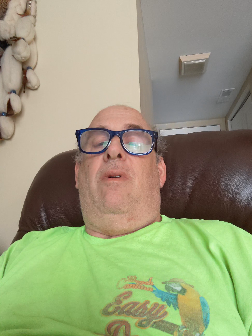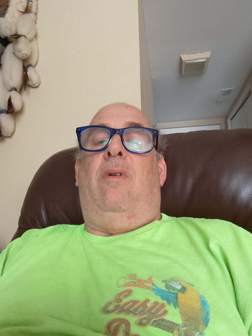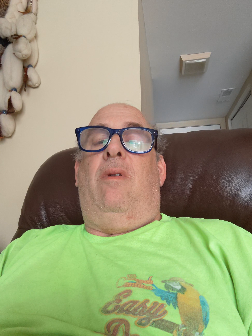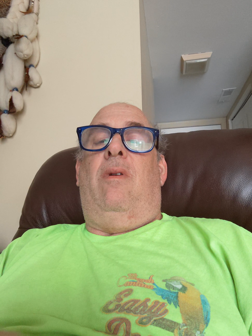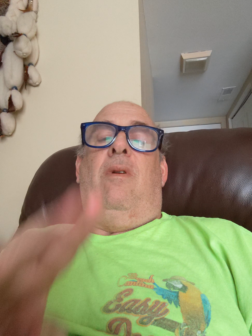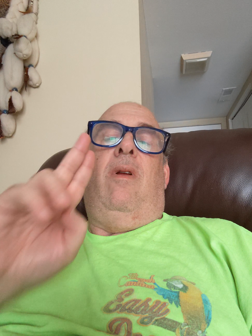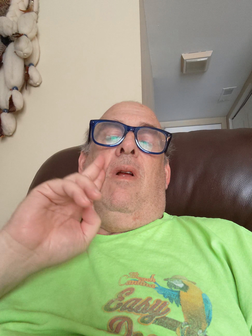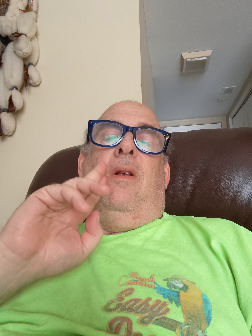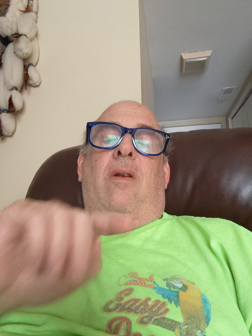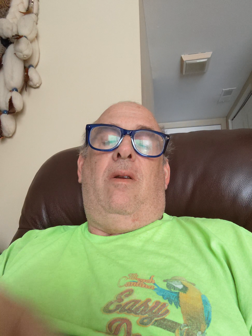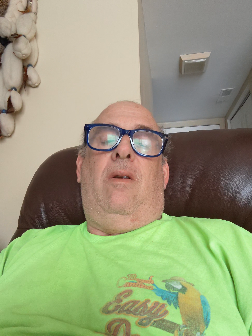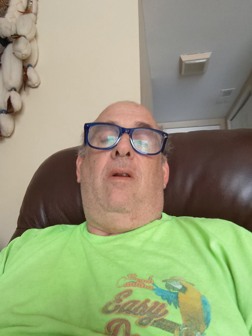uncle